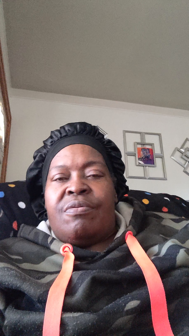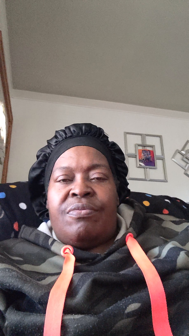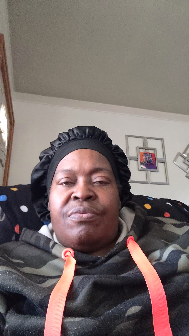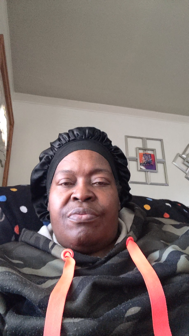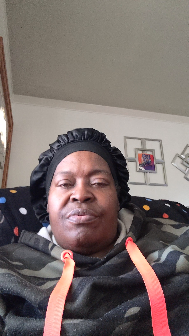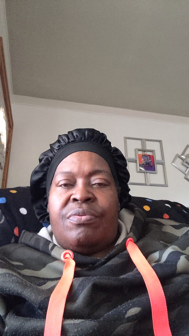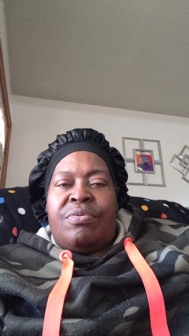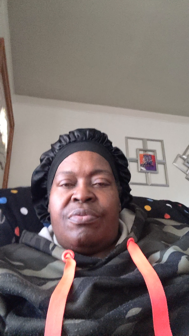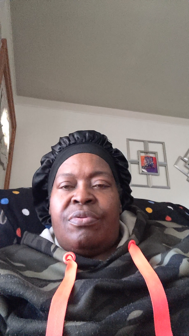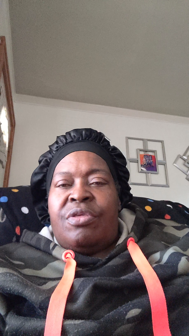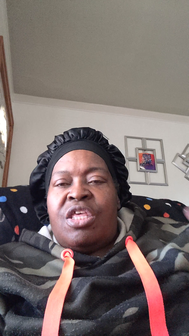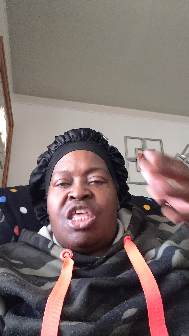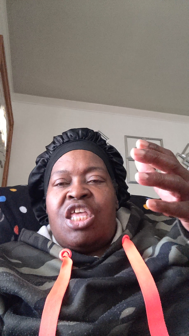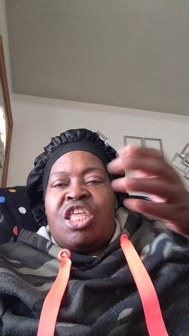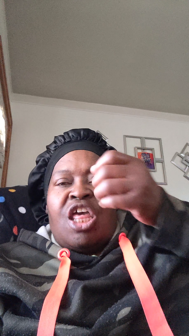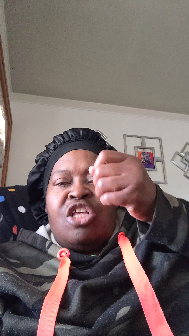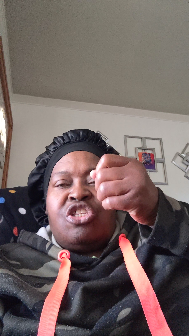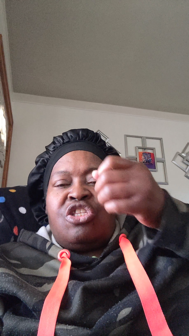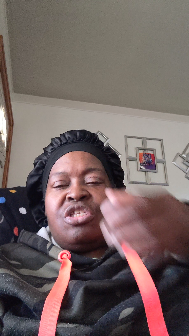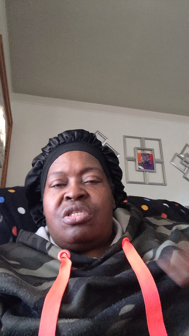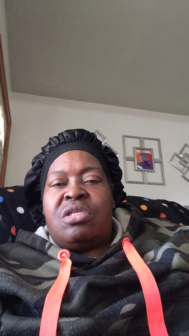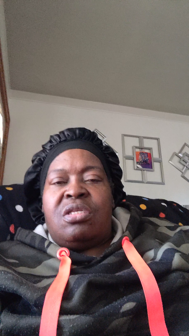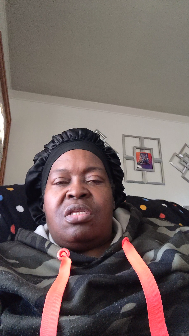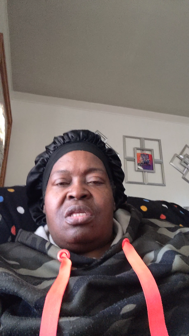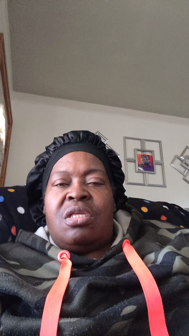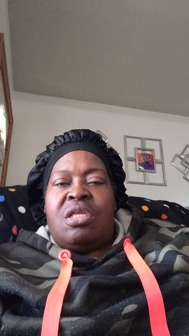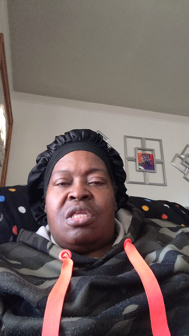catch